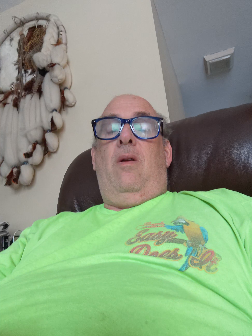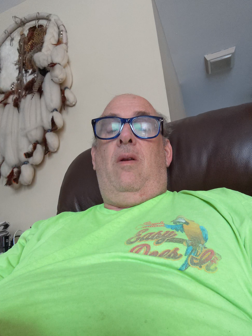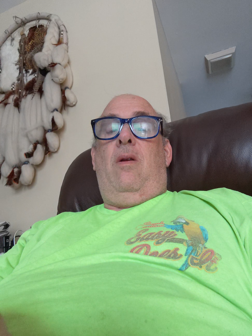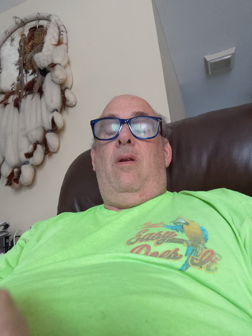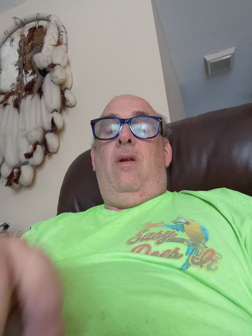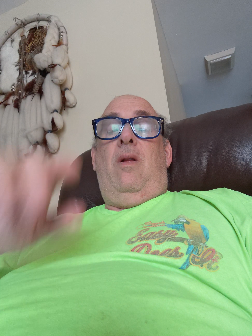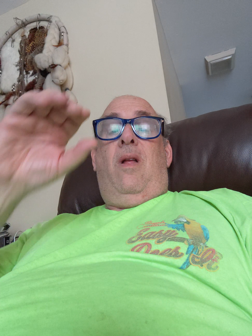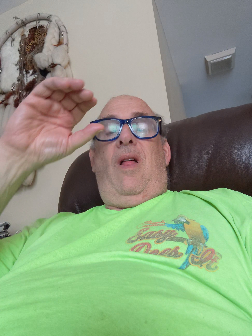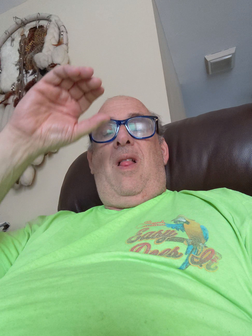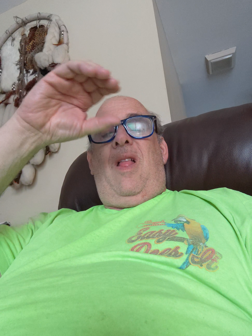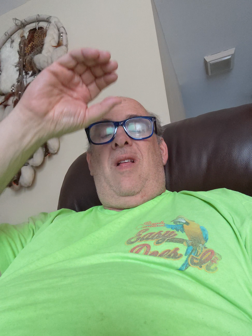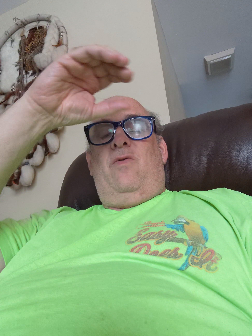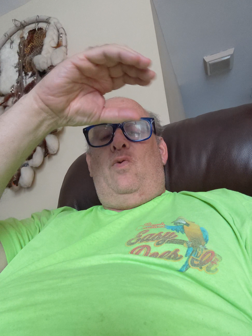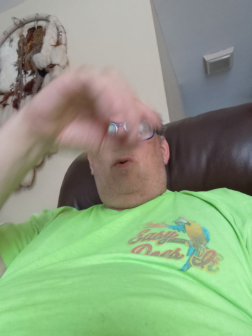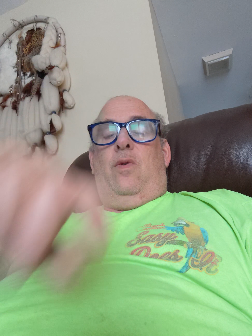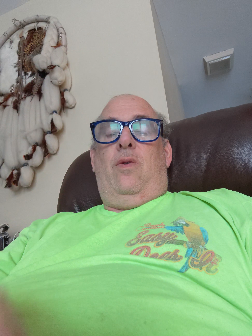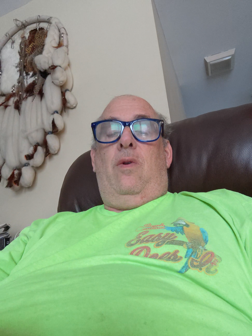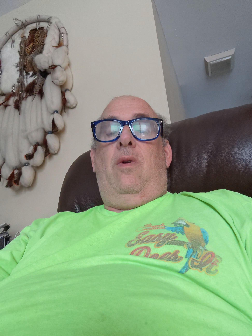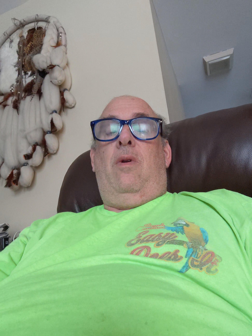cloud